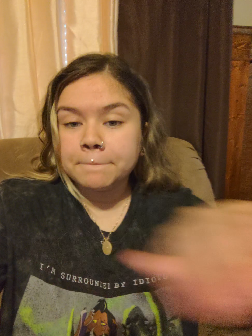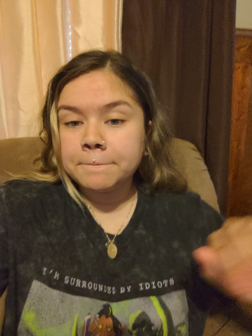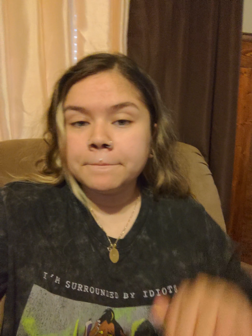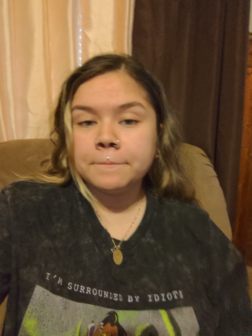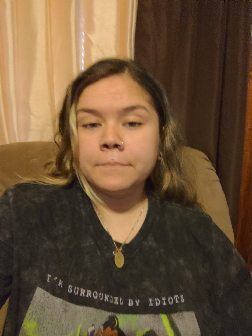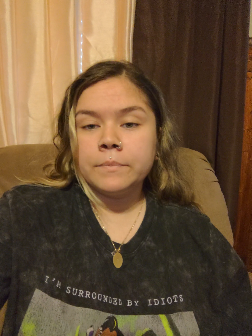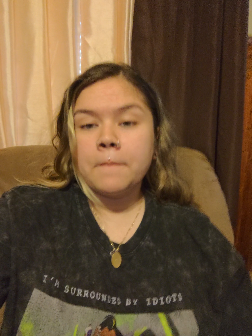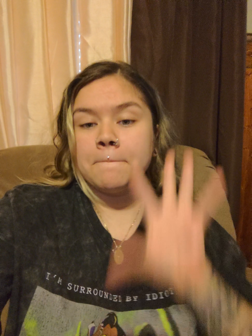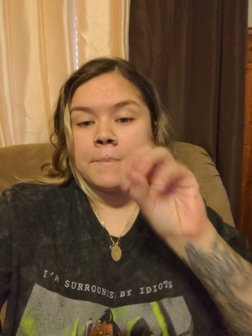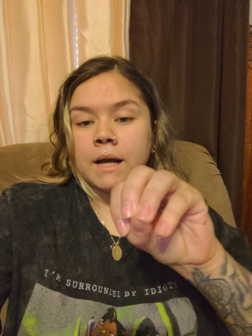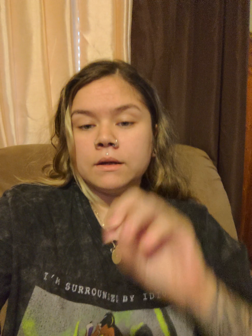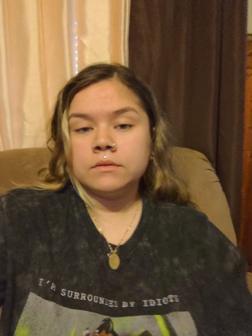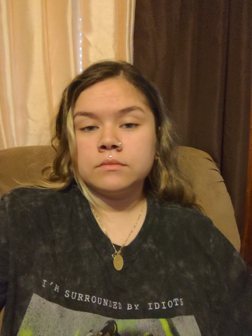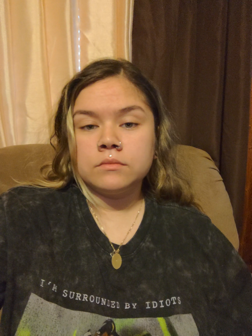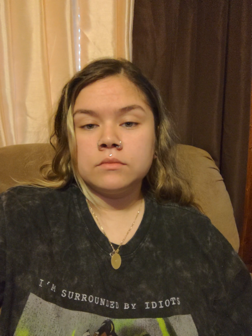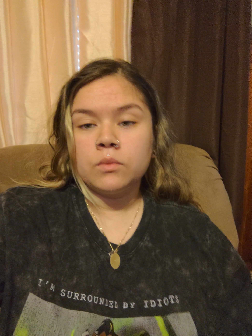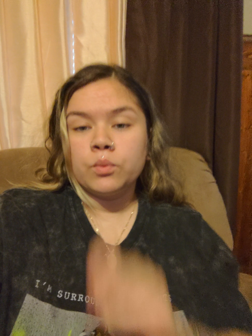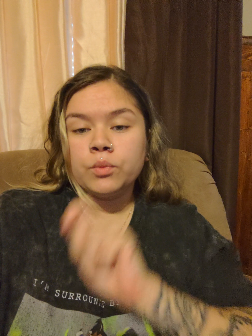bite